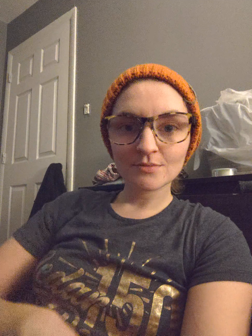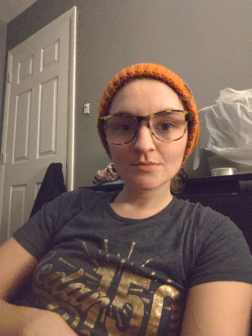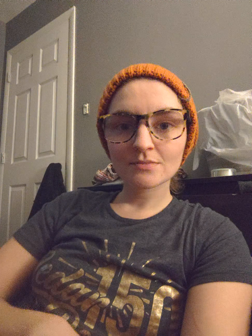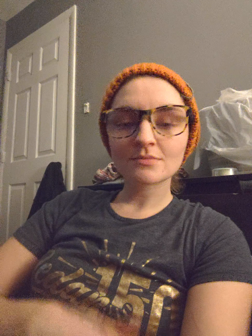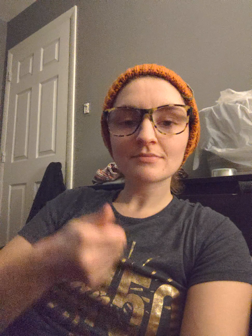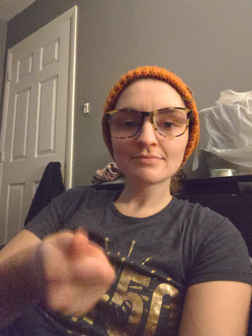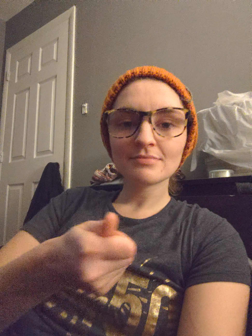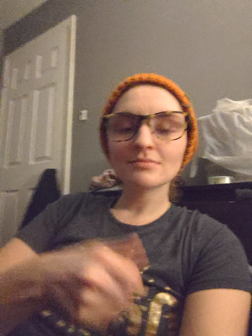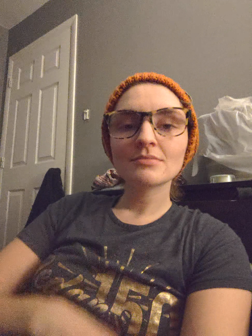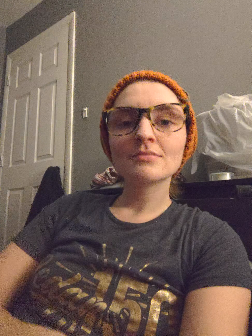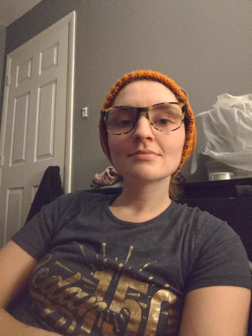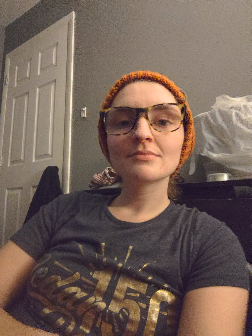vacuum